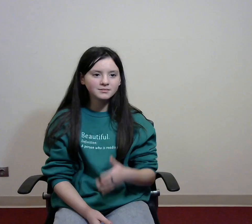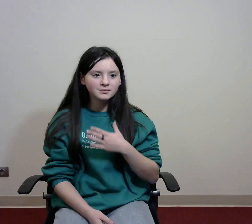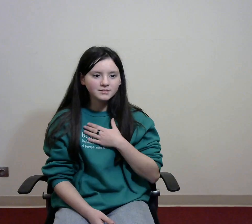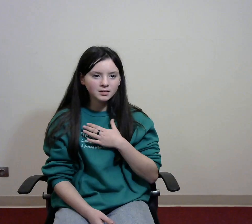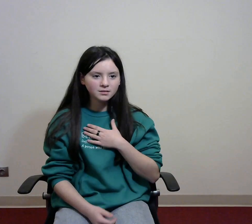mən